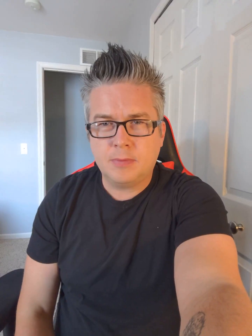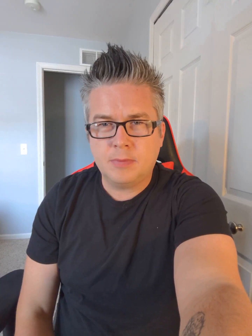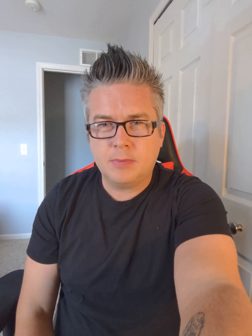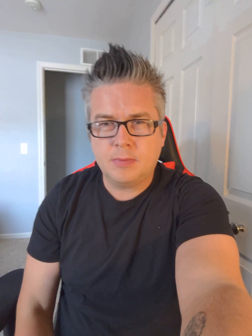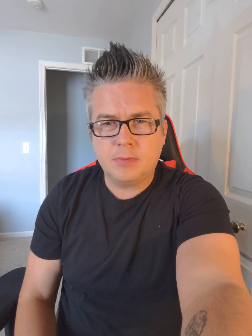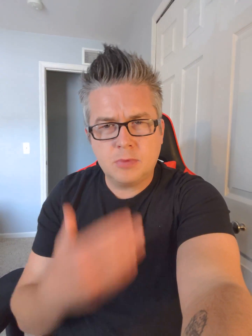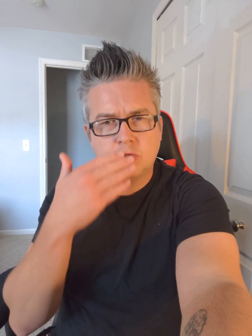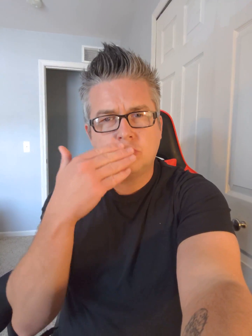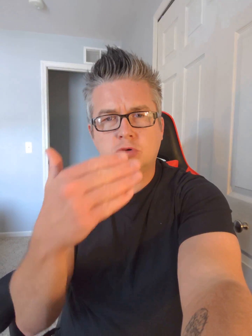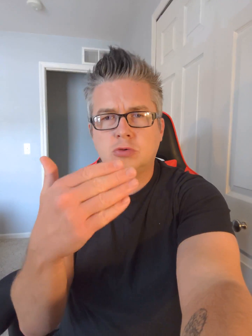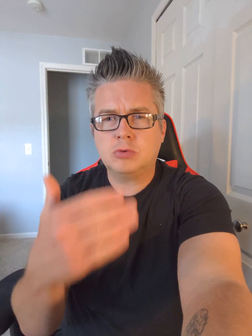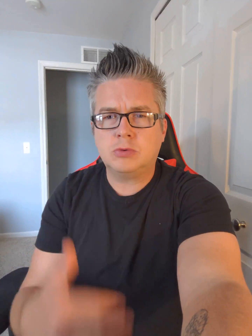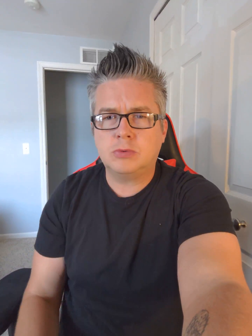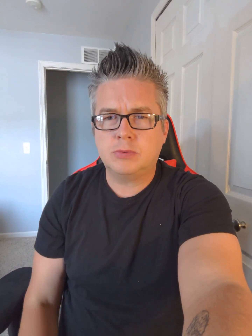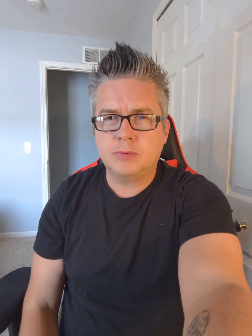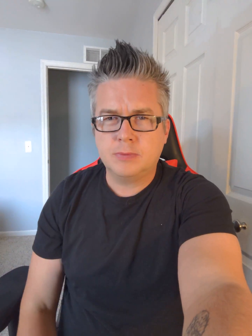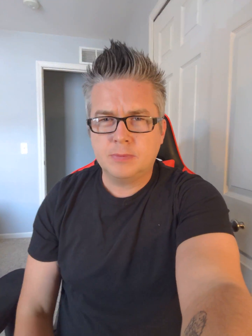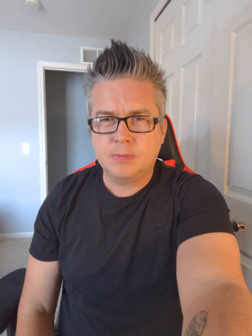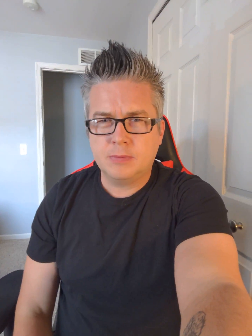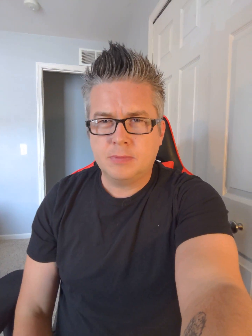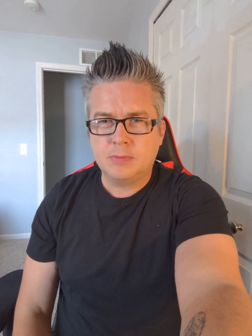good